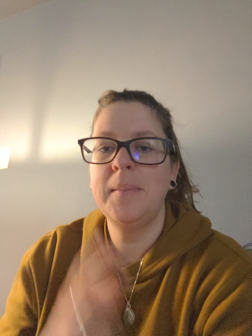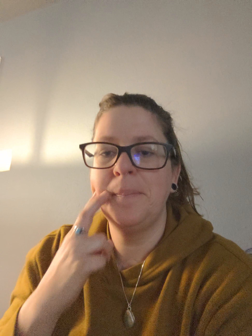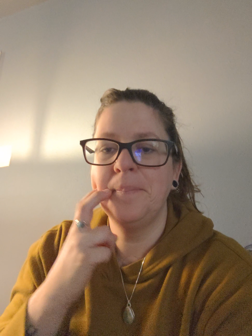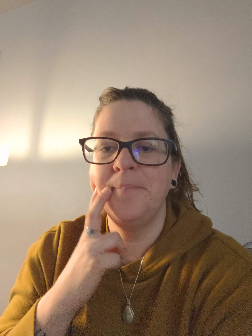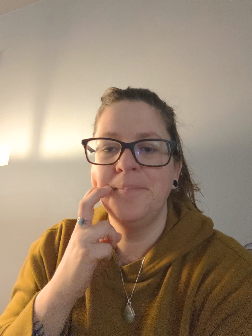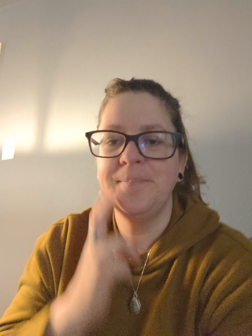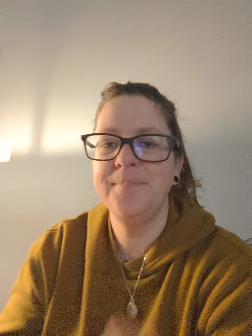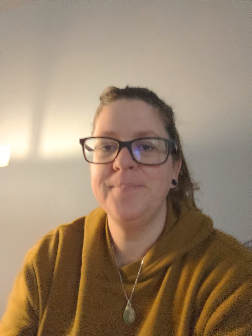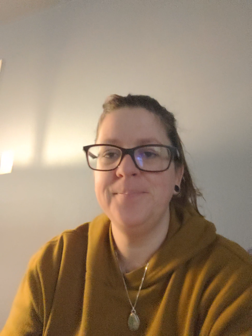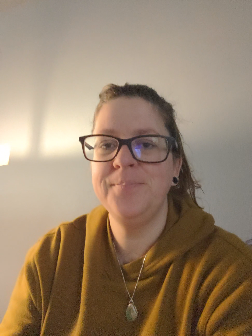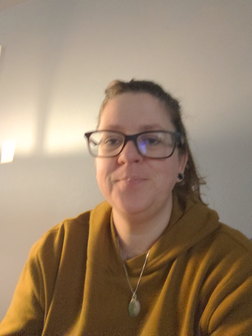gum